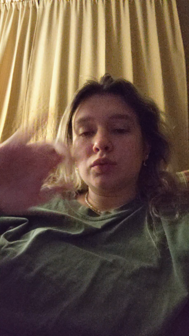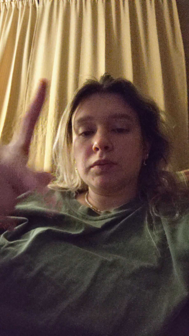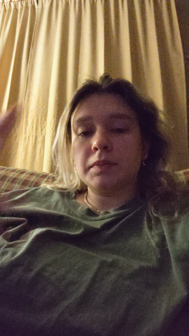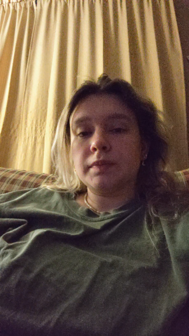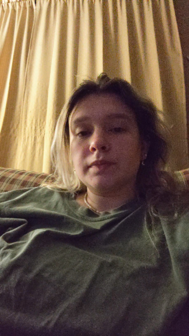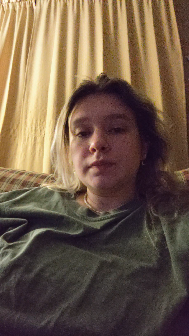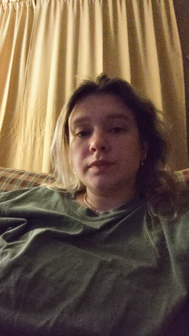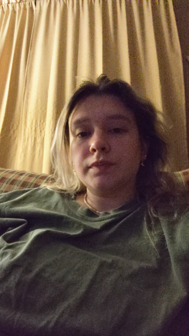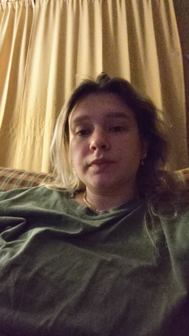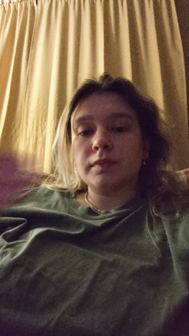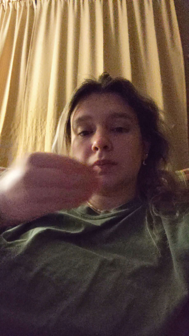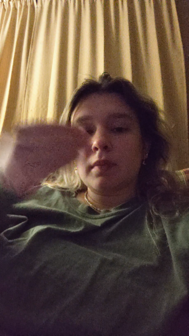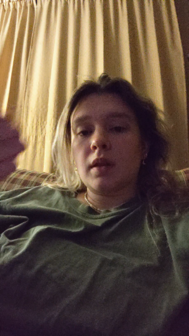buy